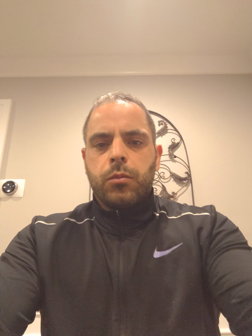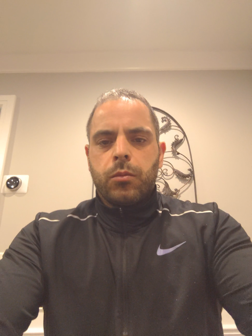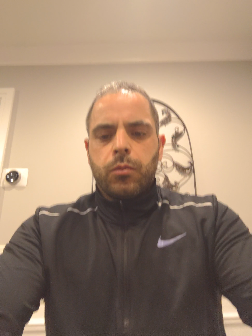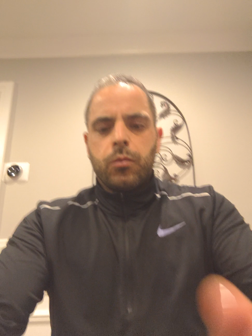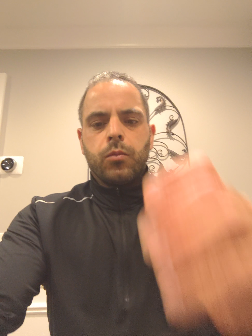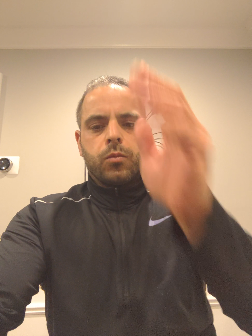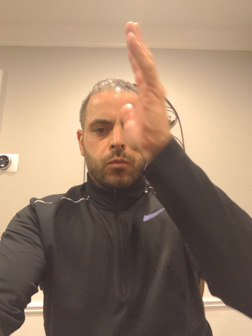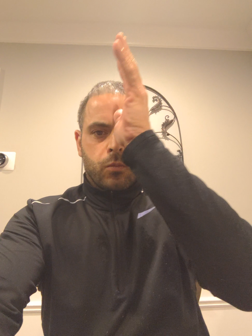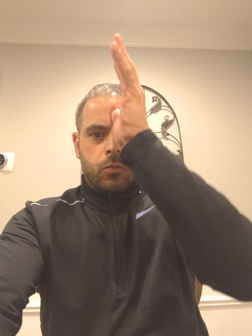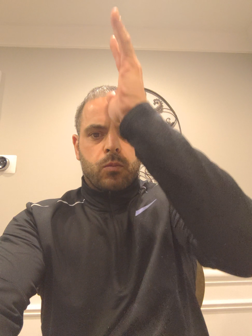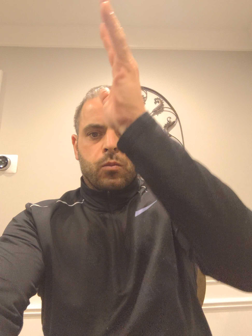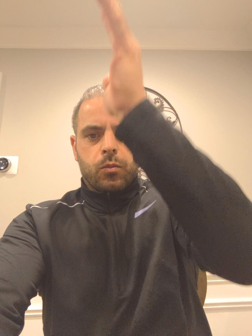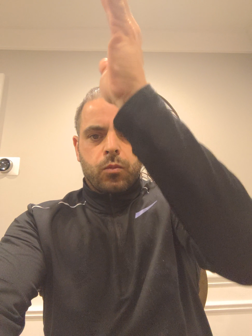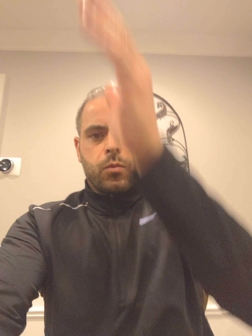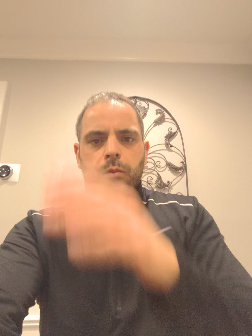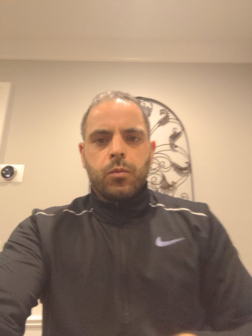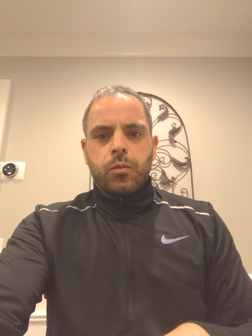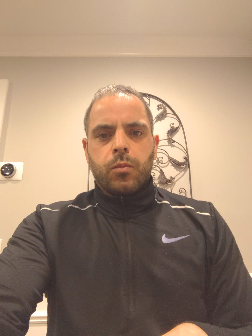grandpa